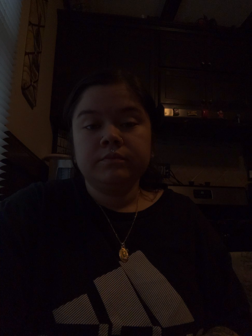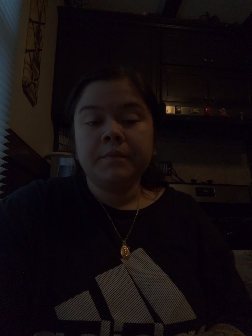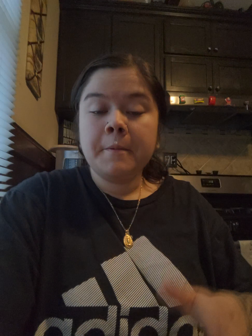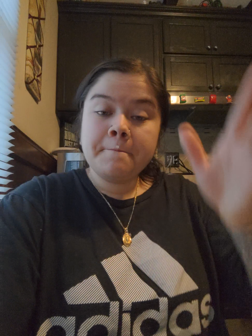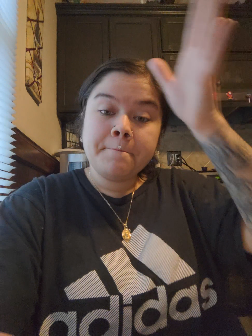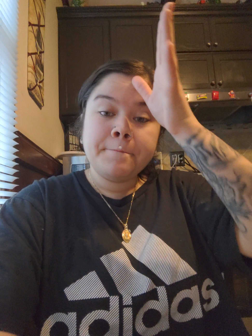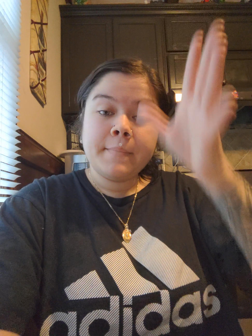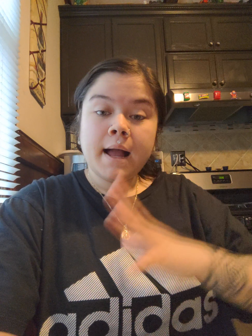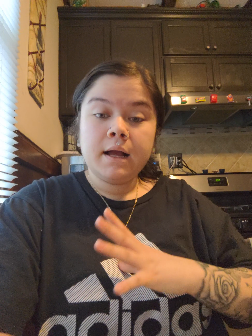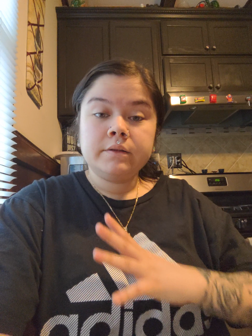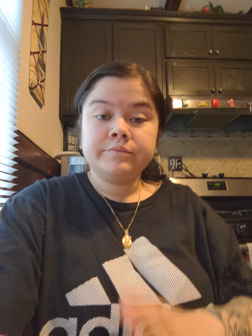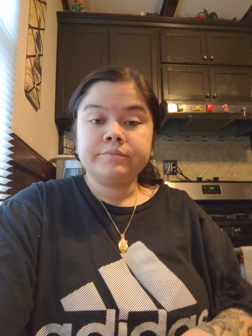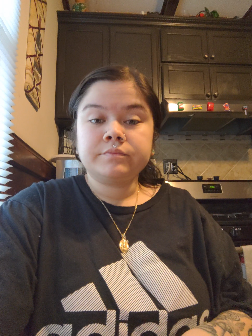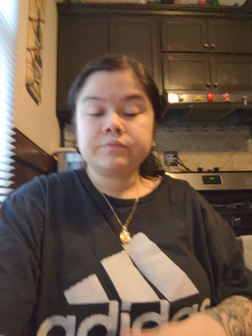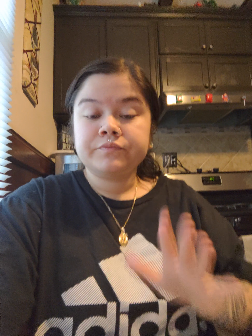man